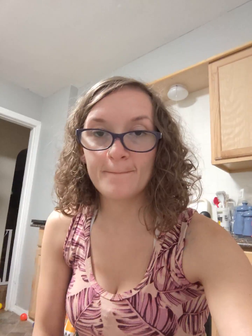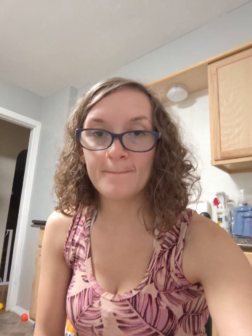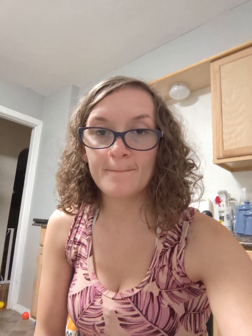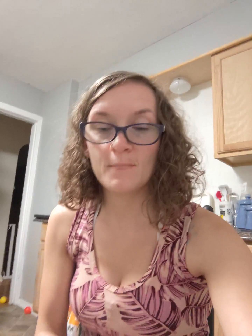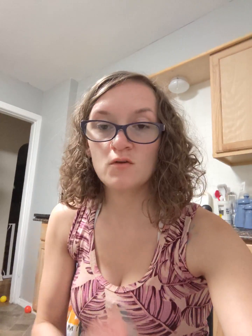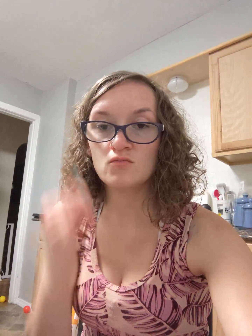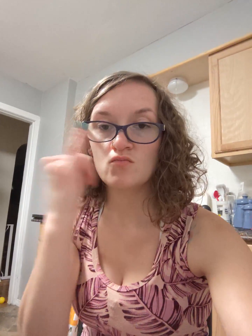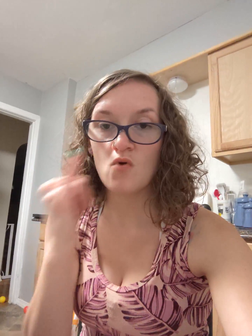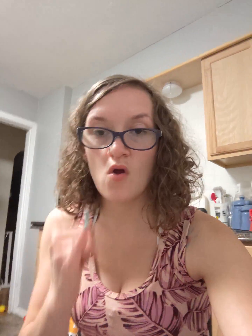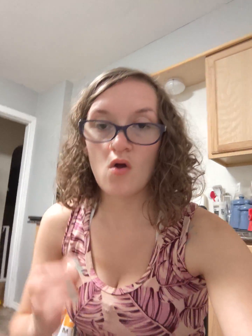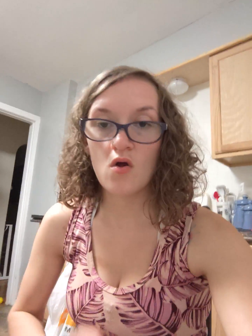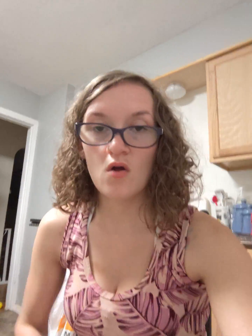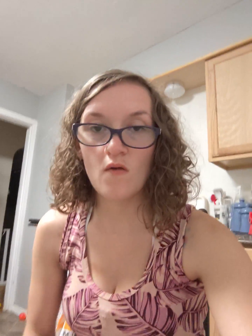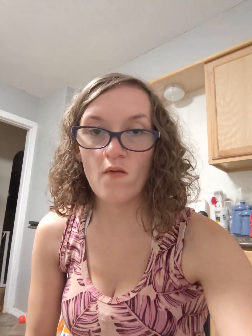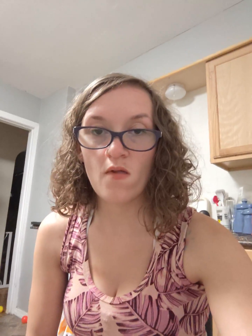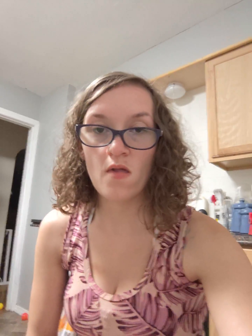draw